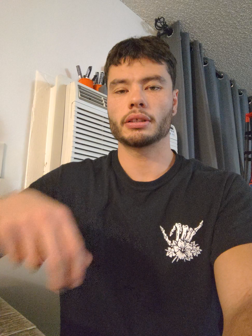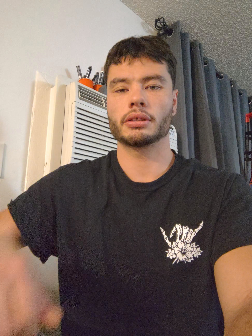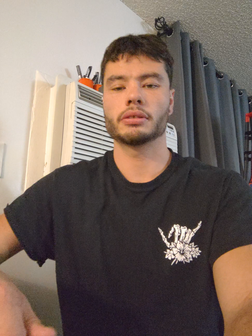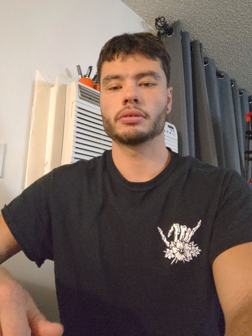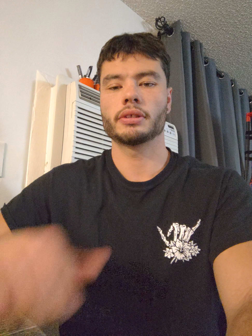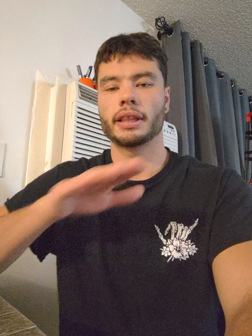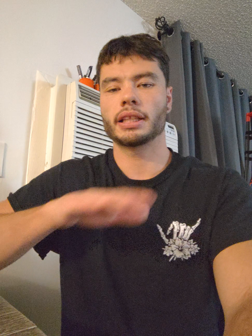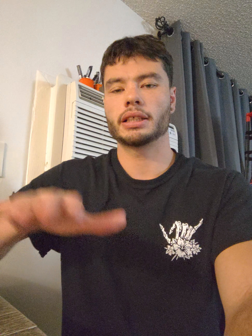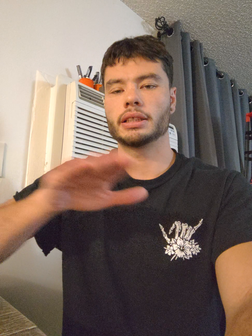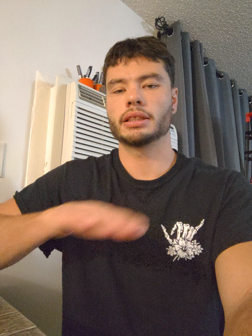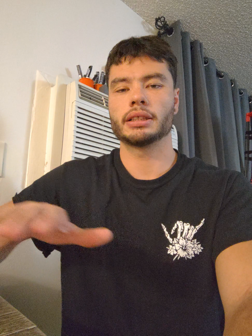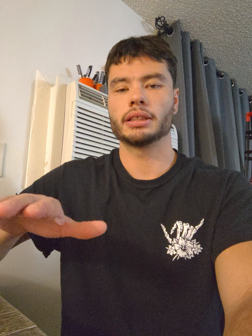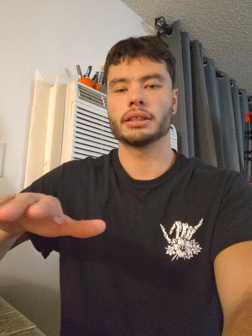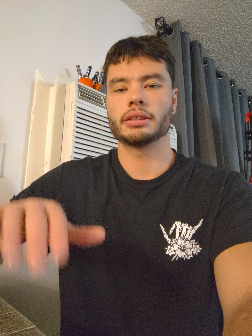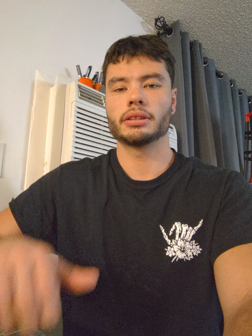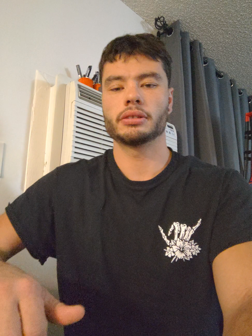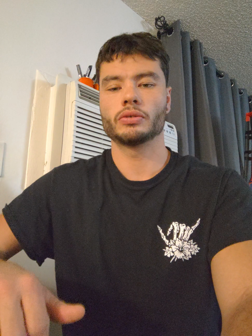clean